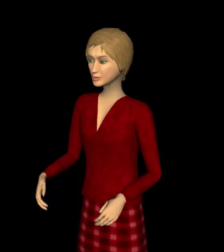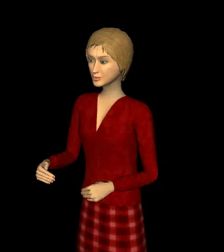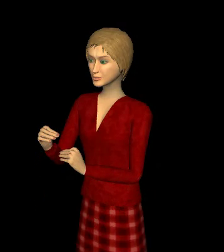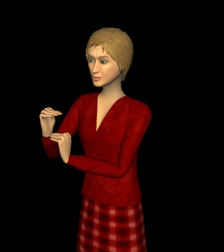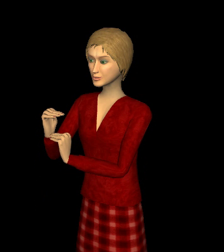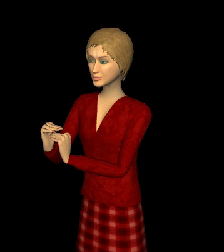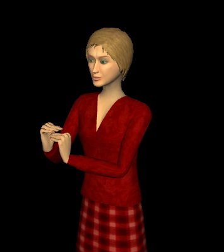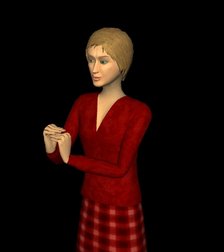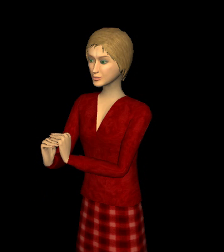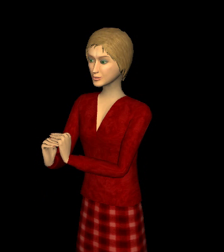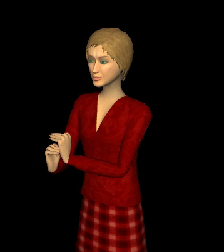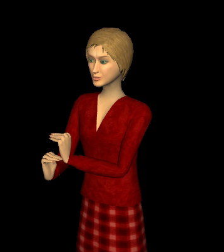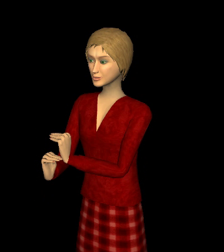برنامج